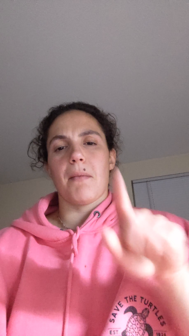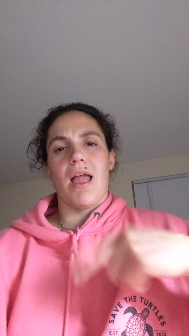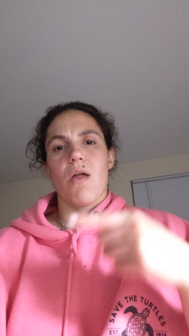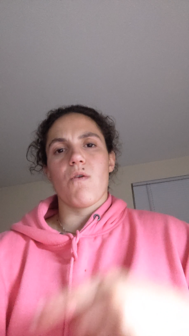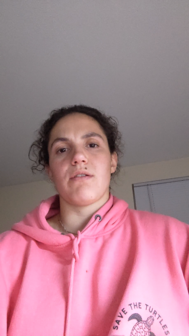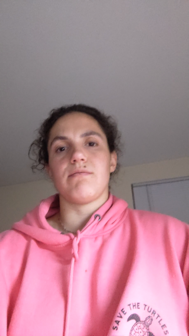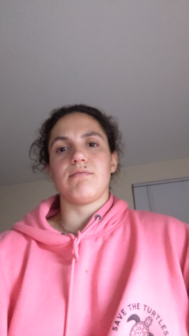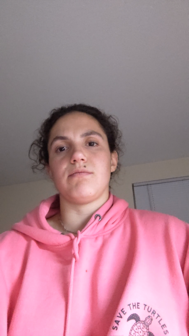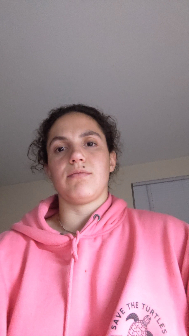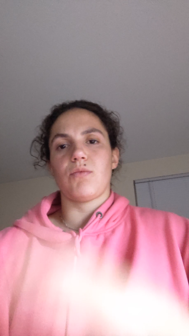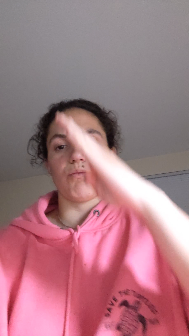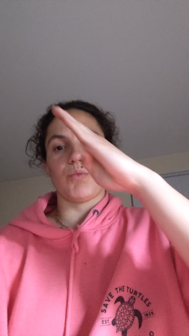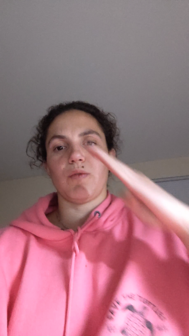roof